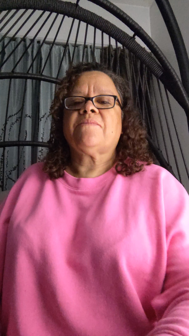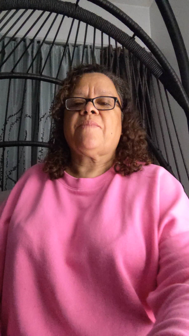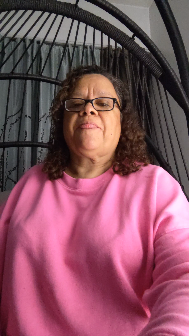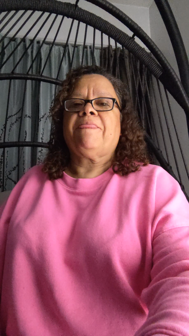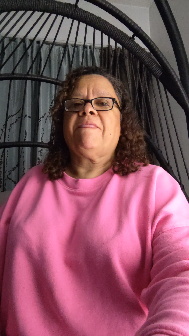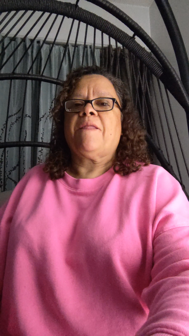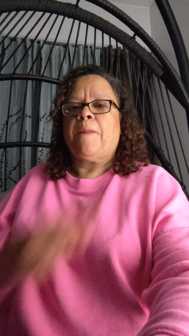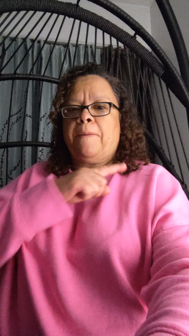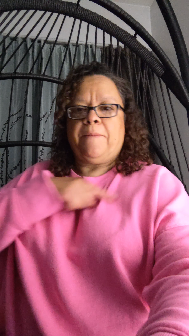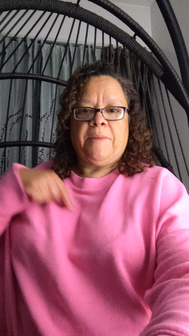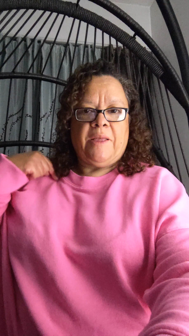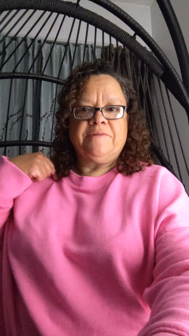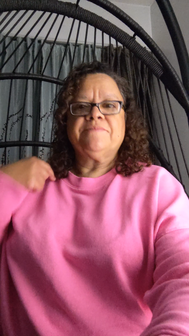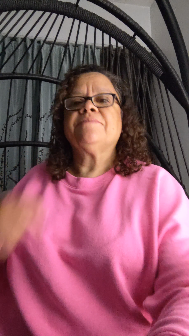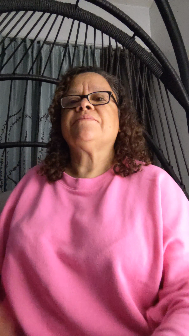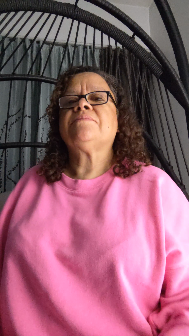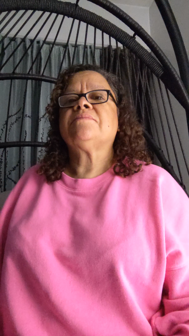bib